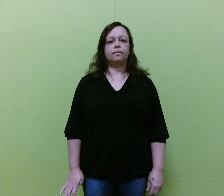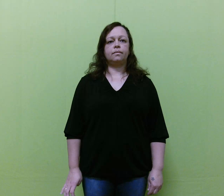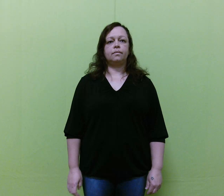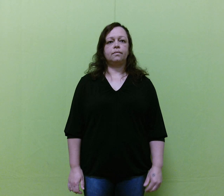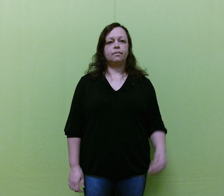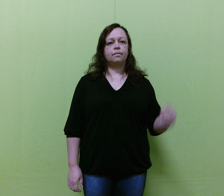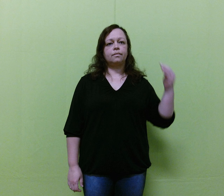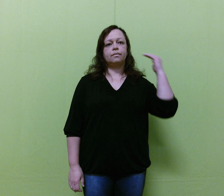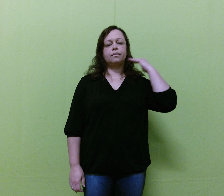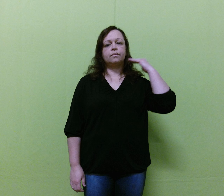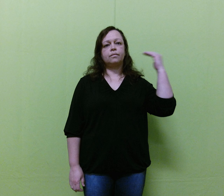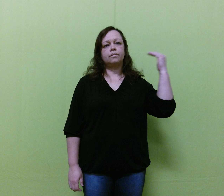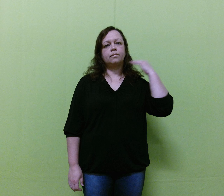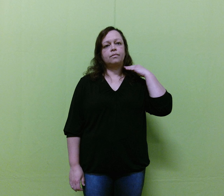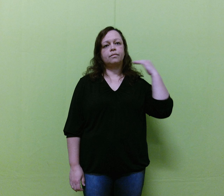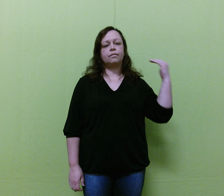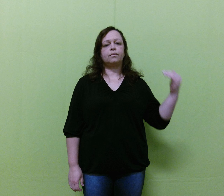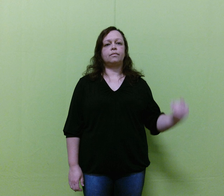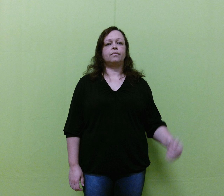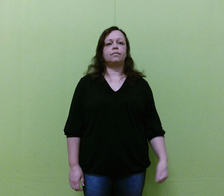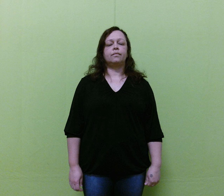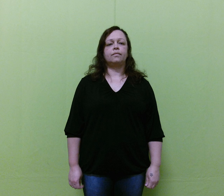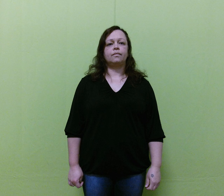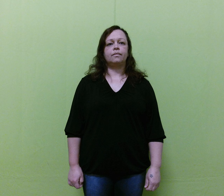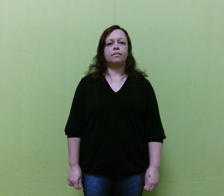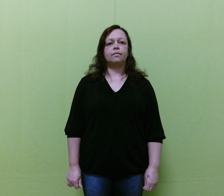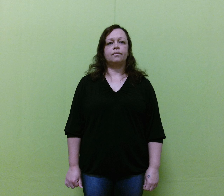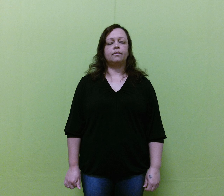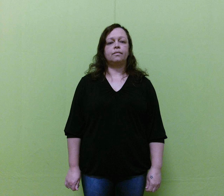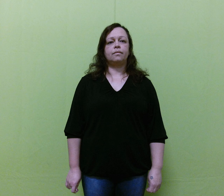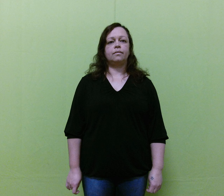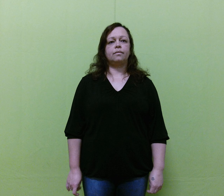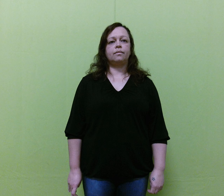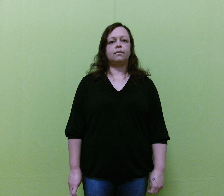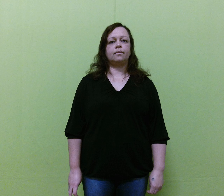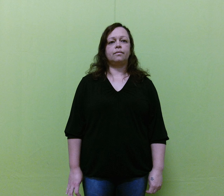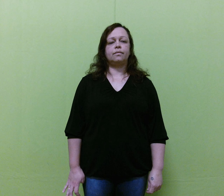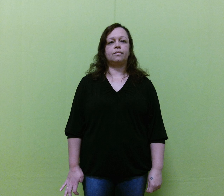banco